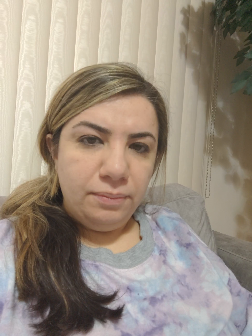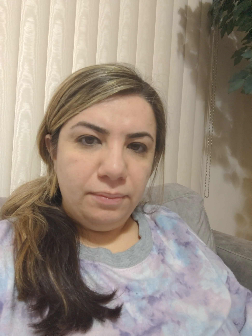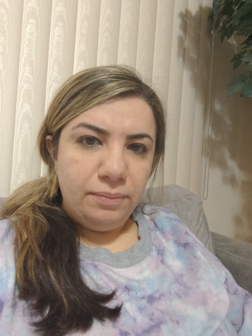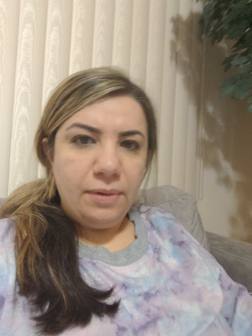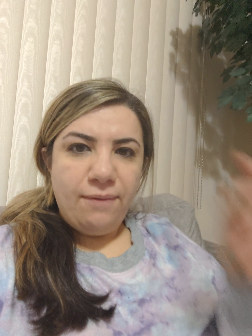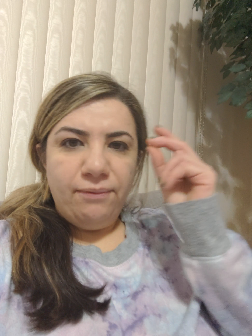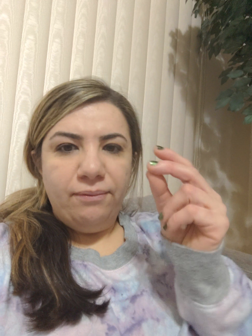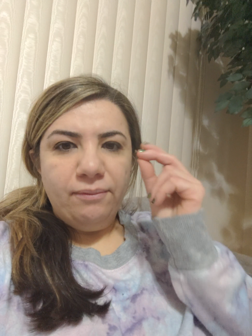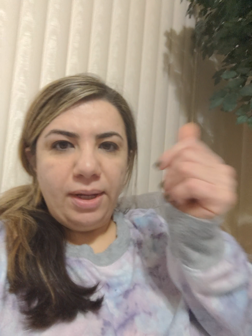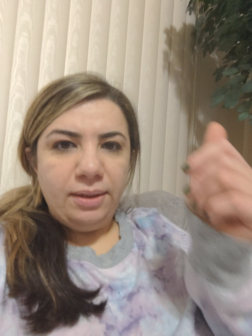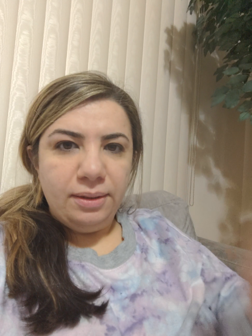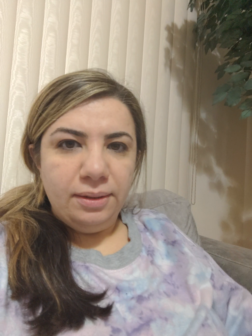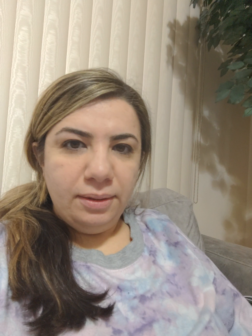fast